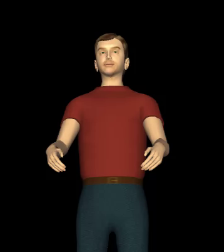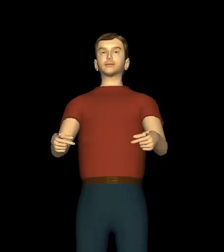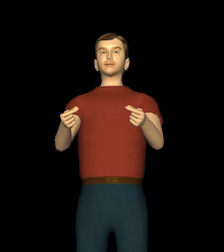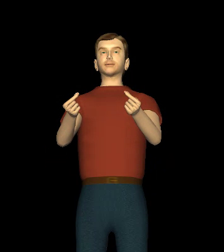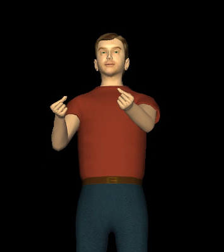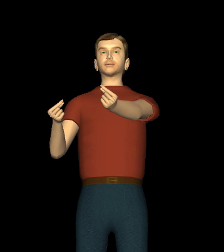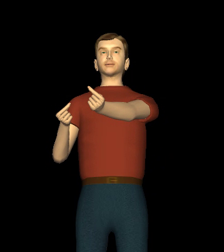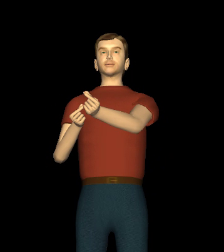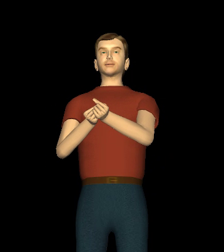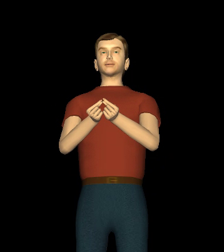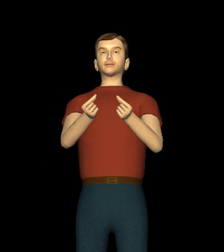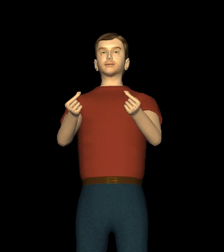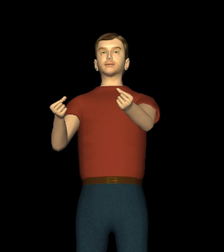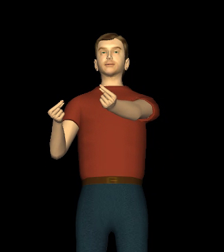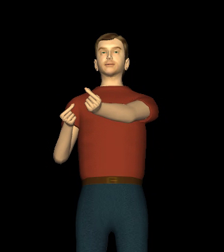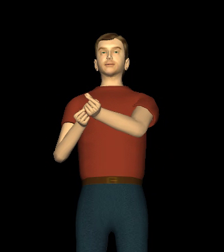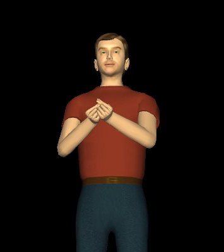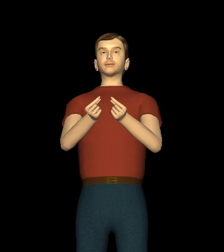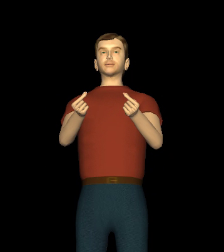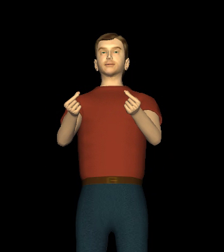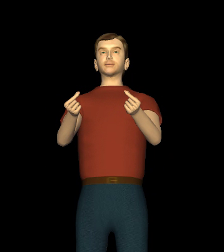اقتصاد